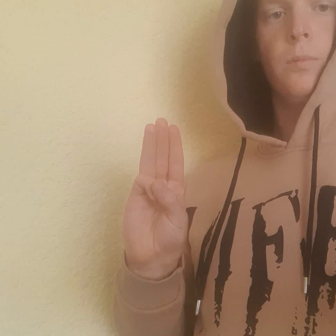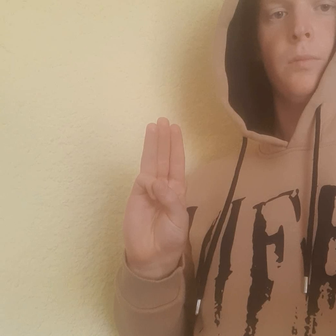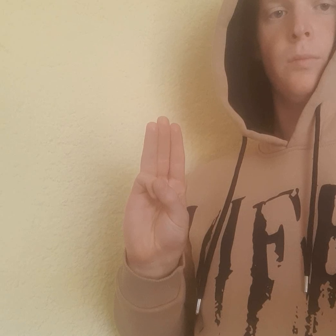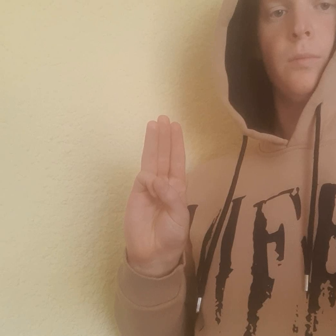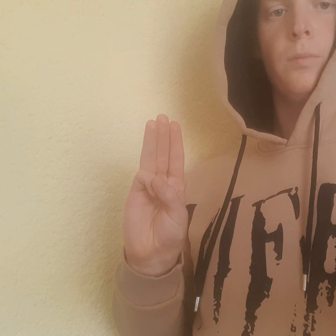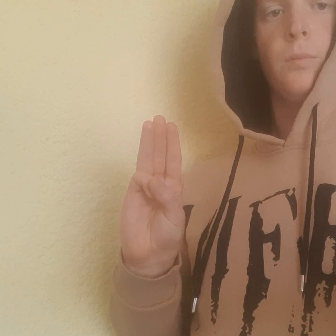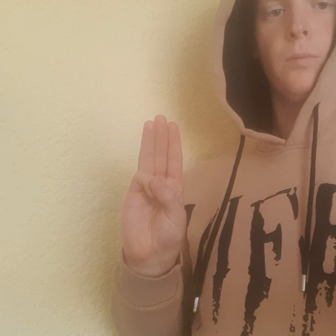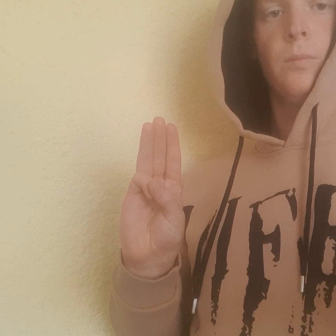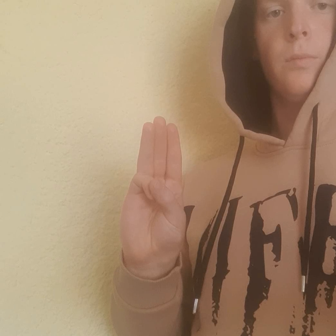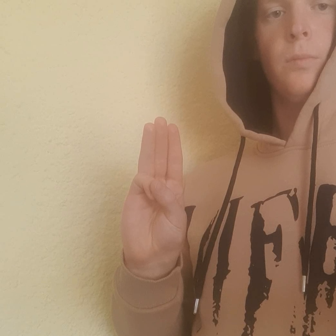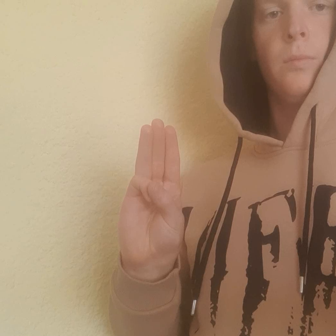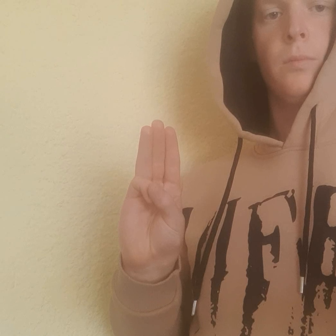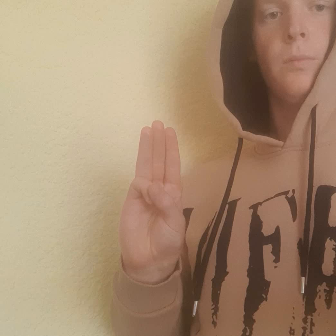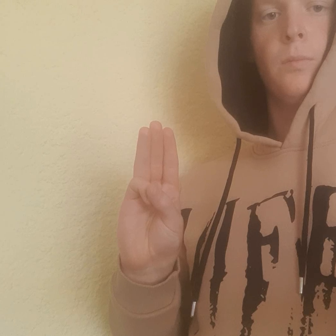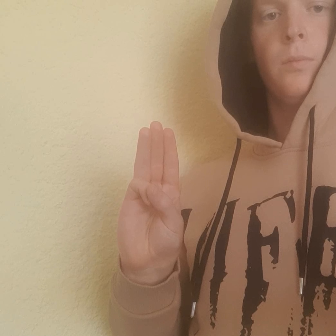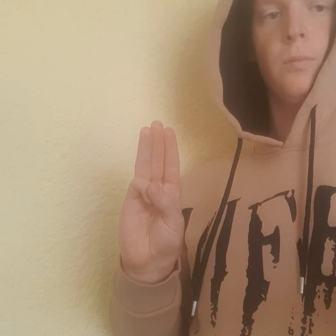Ш